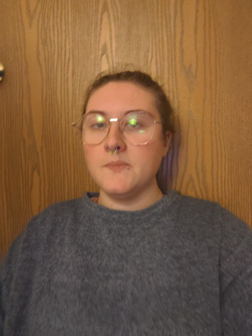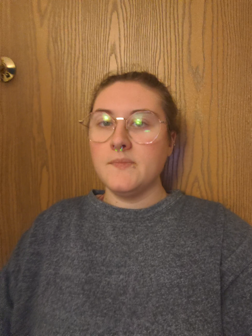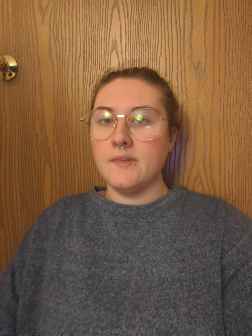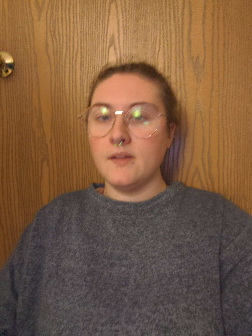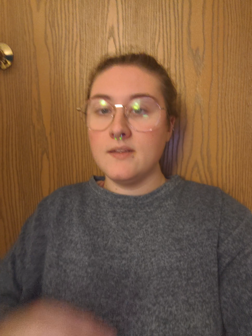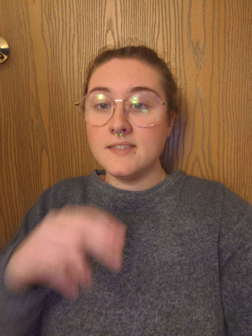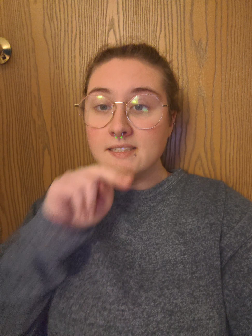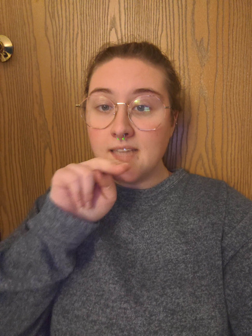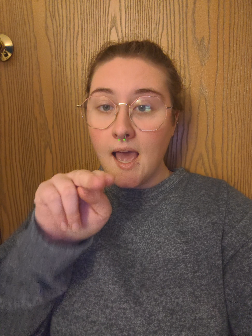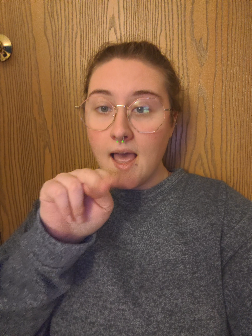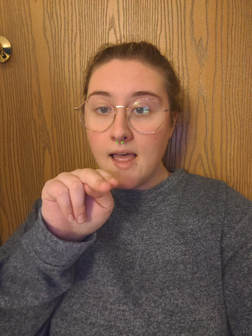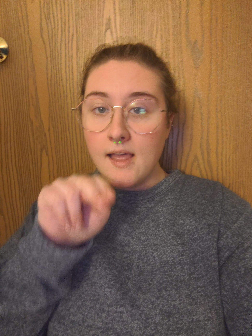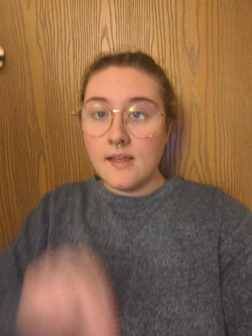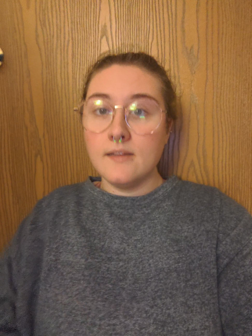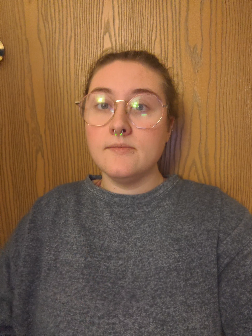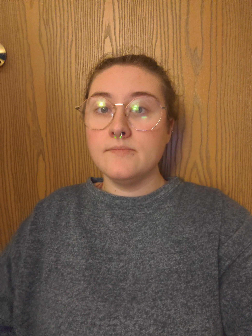tongue